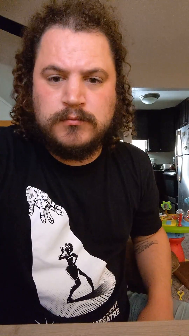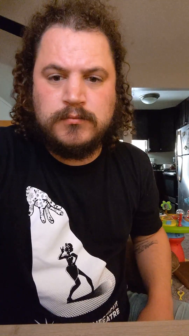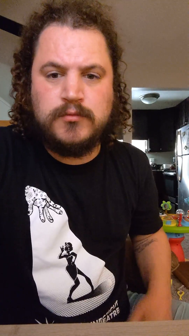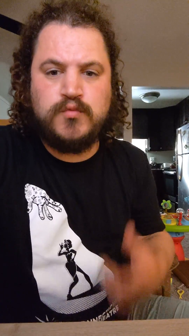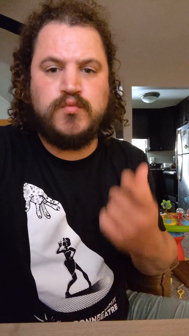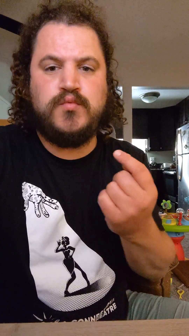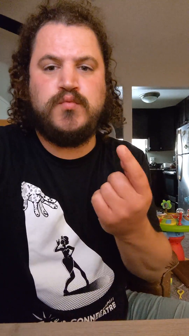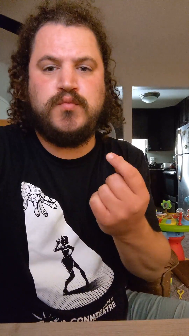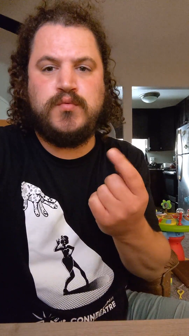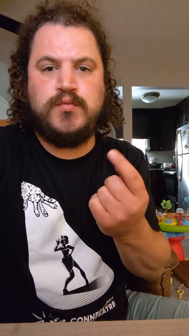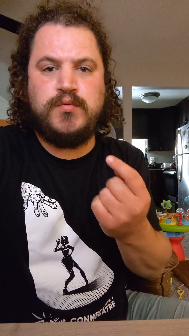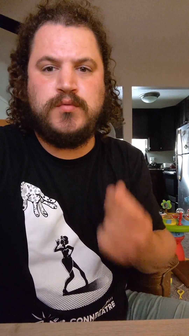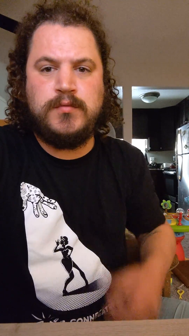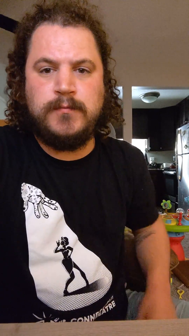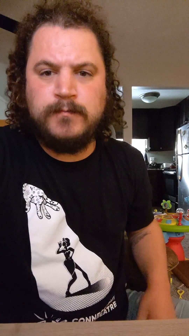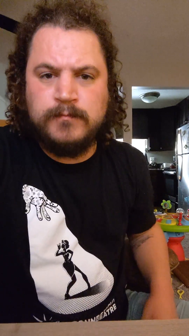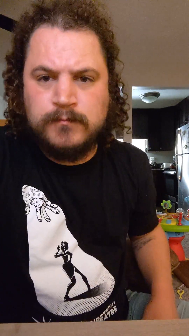do